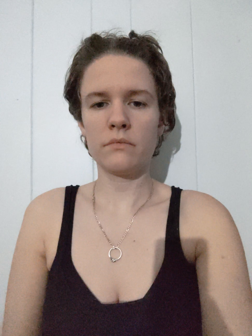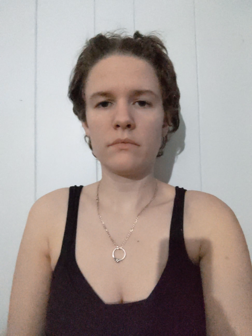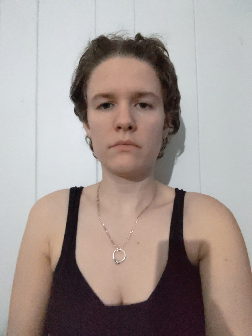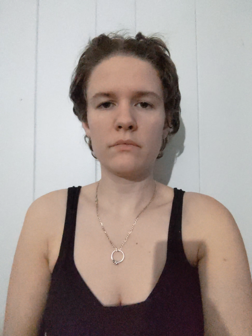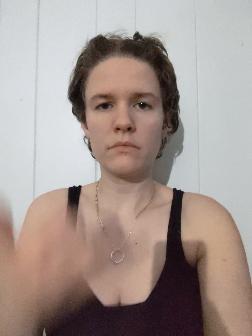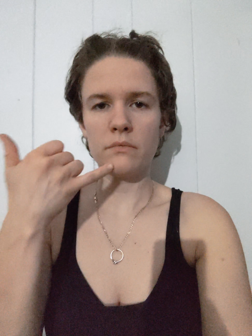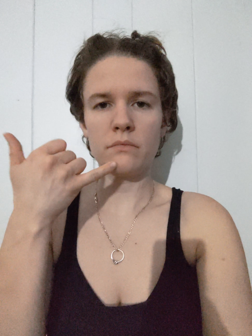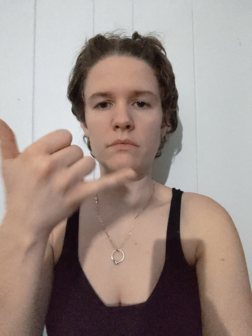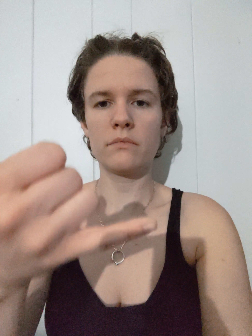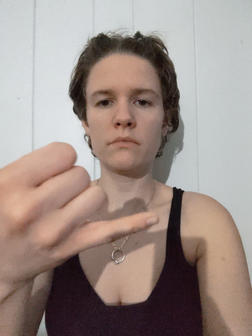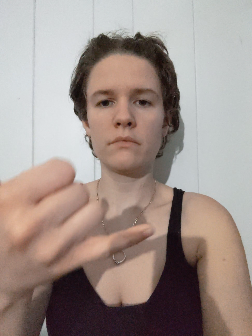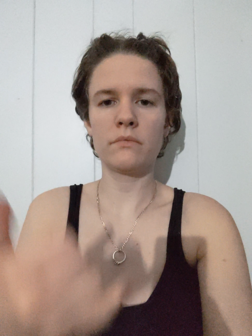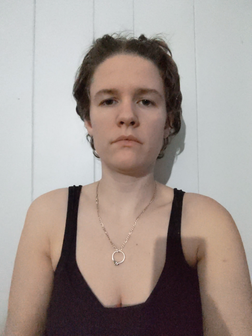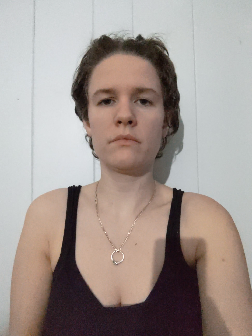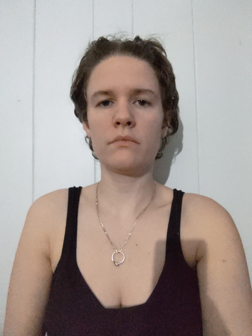call on the phone